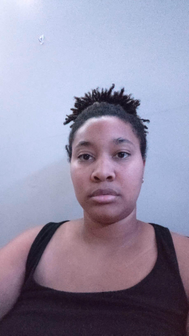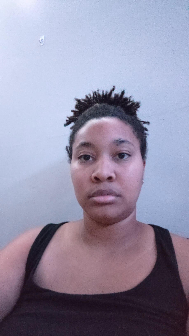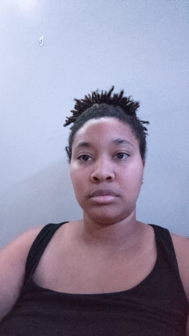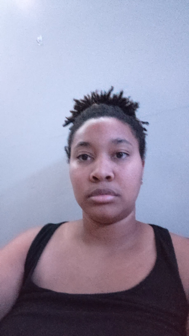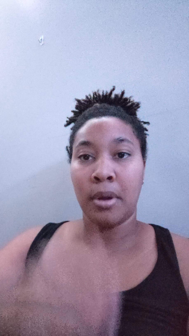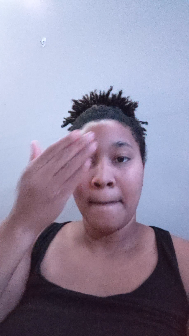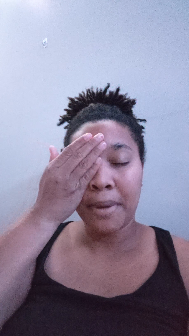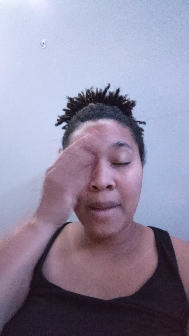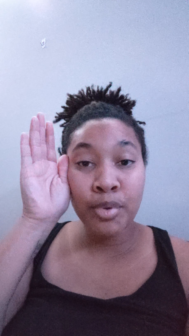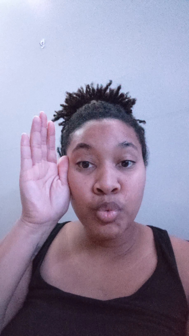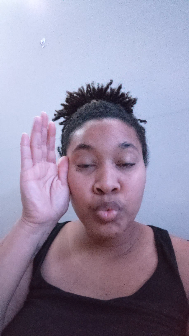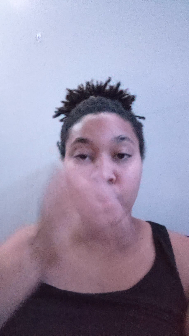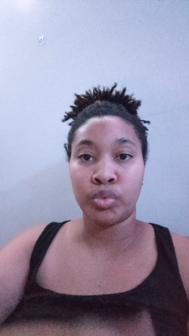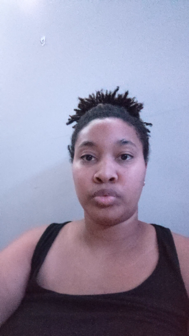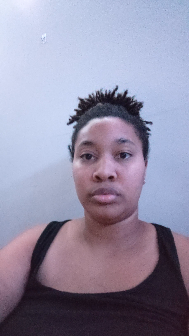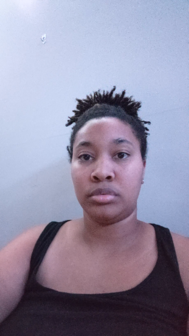peekaboo